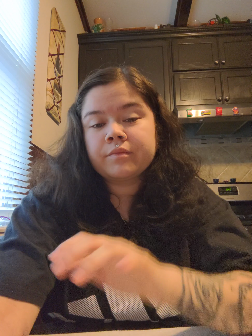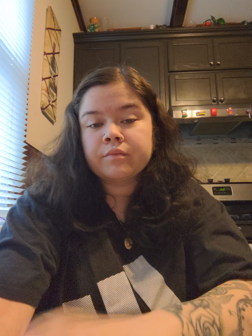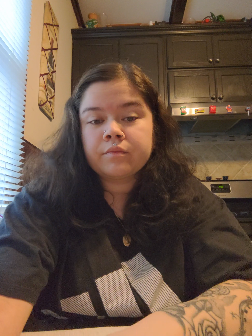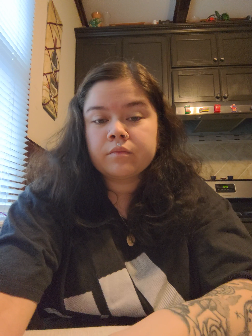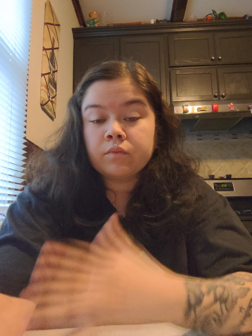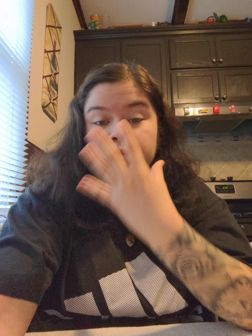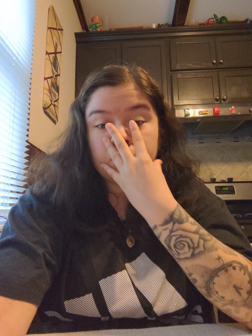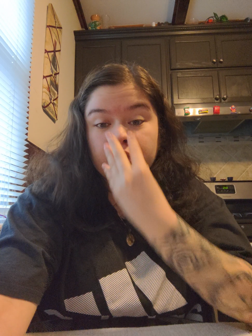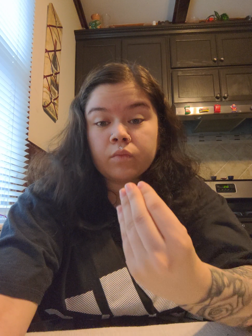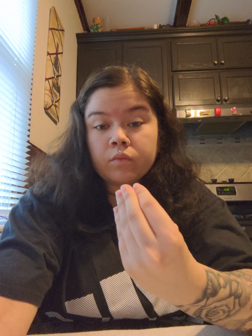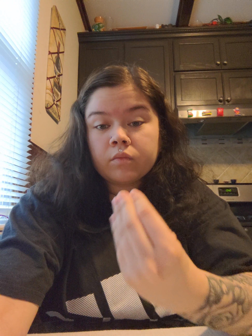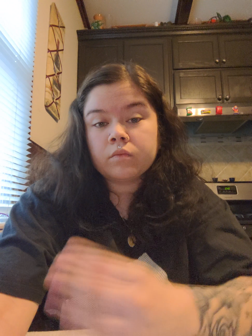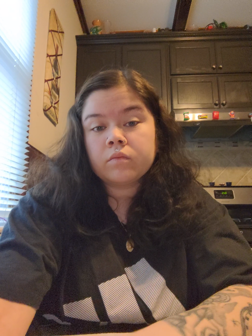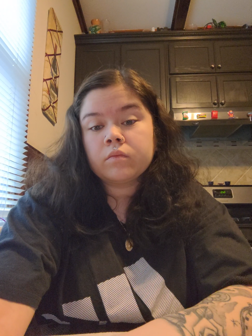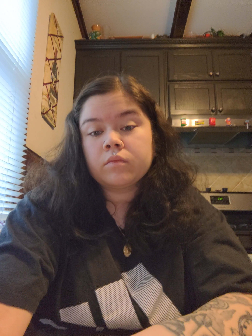wolf